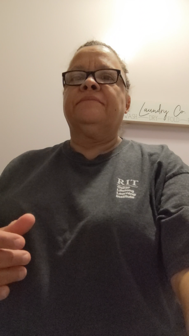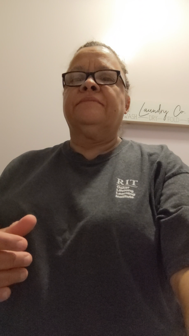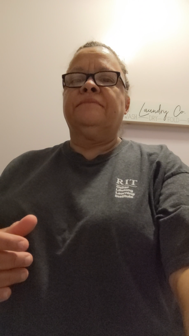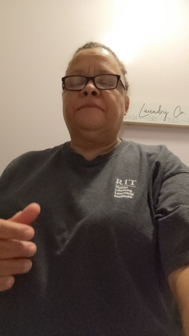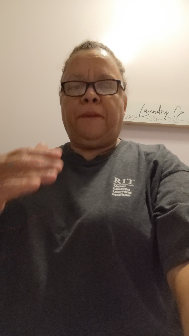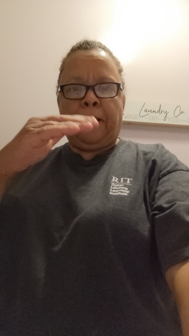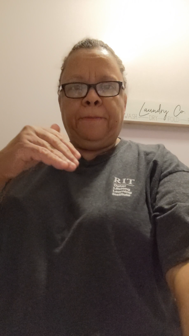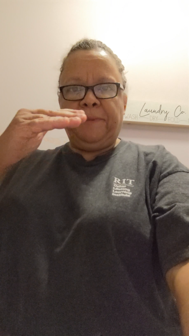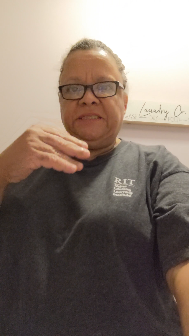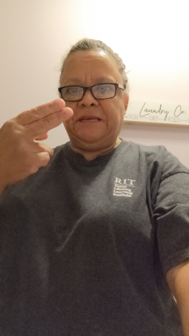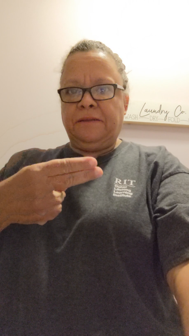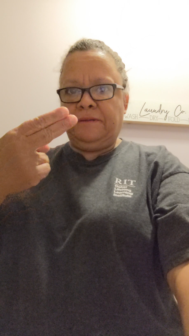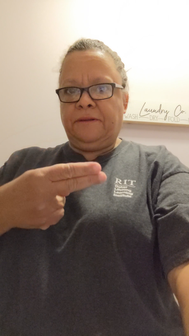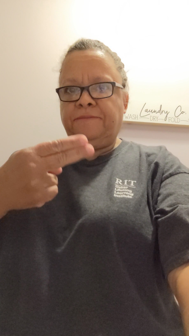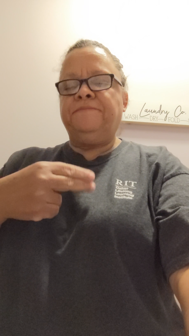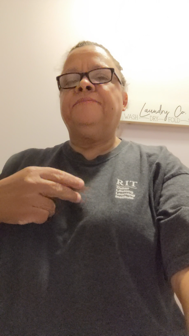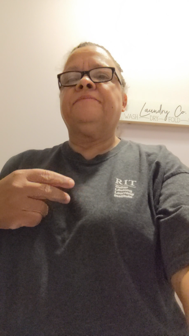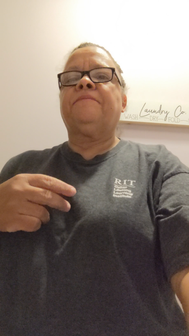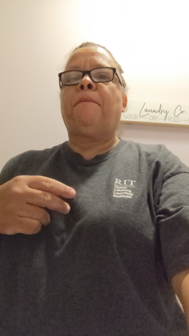pet's name